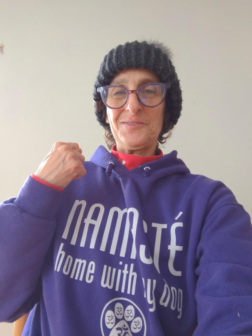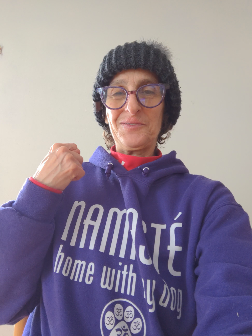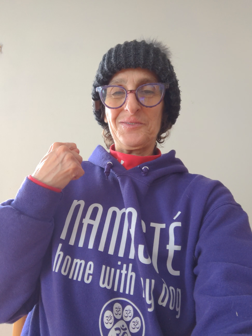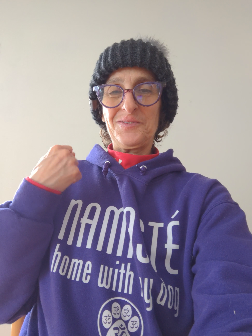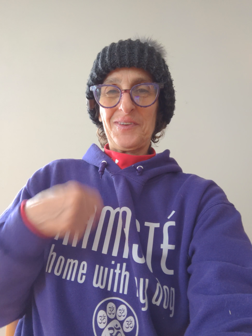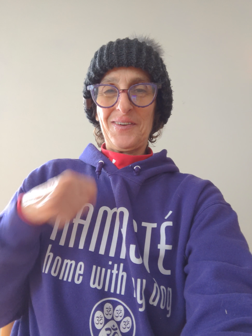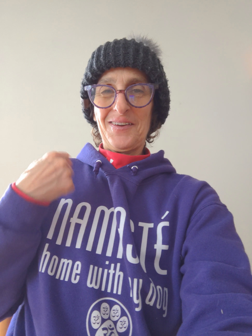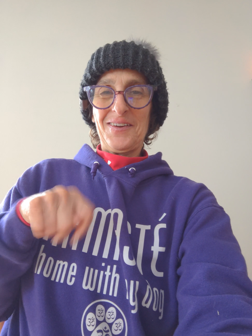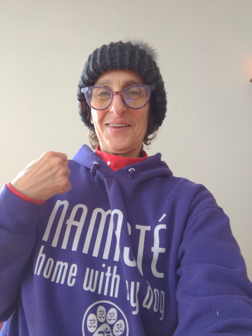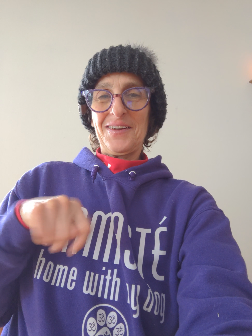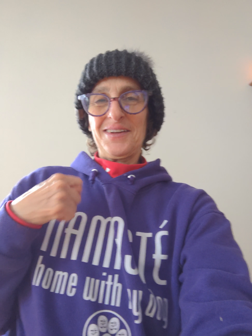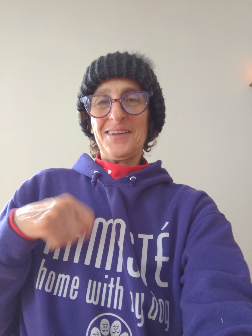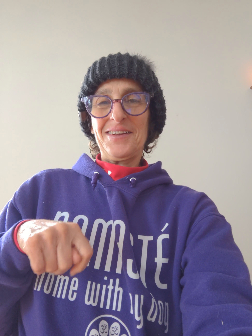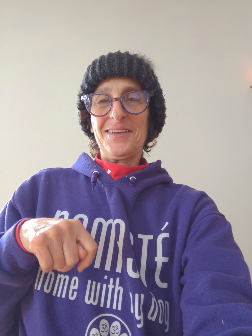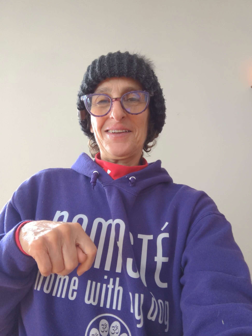toy